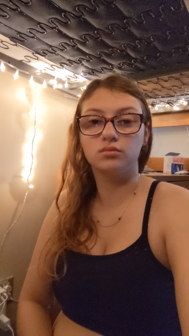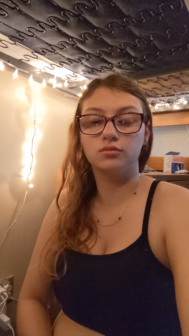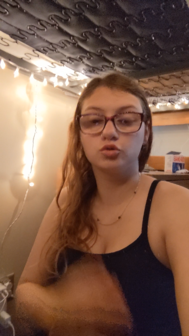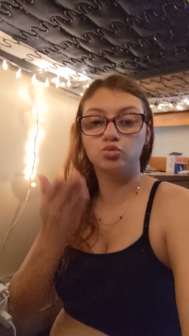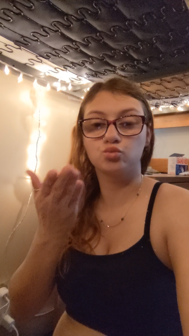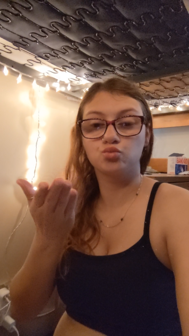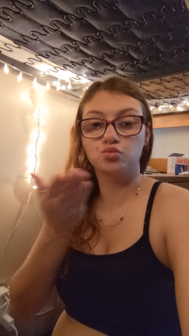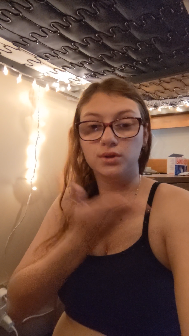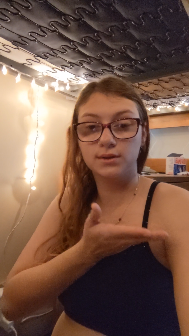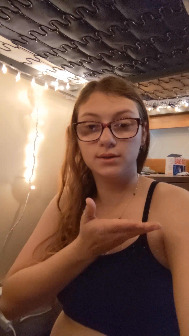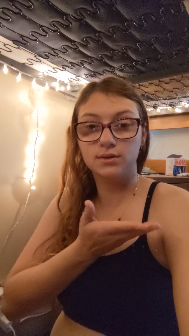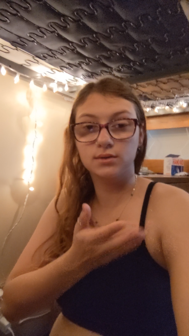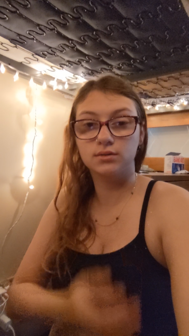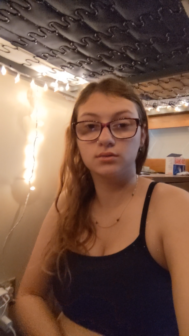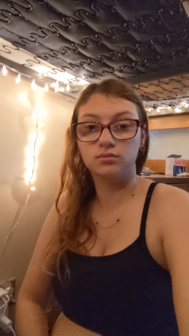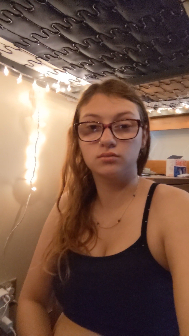bring